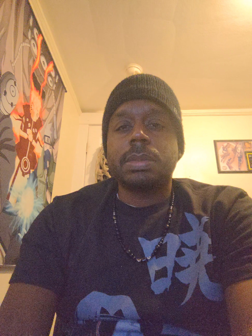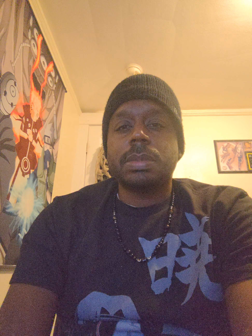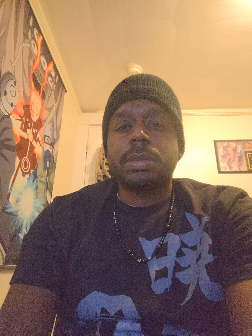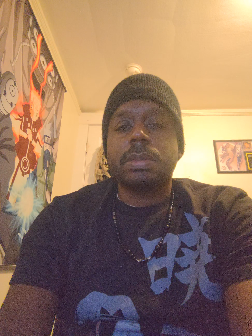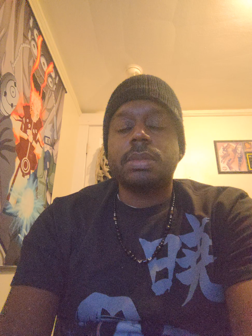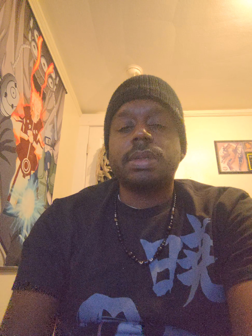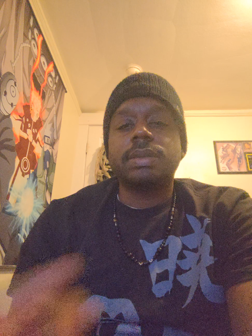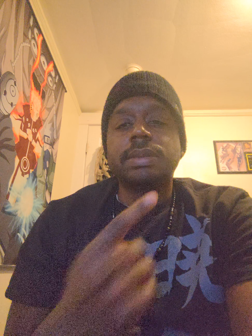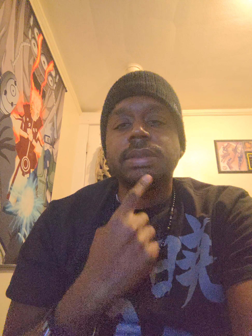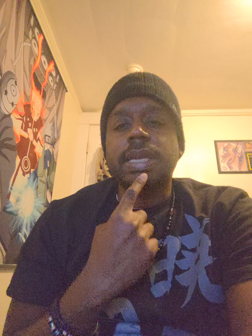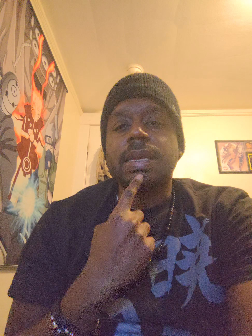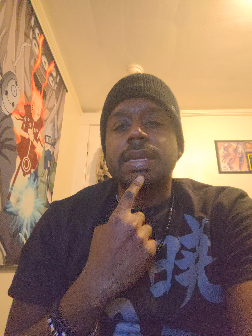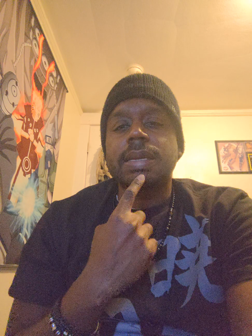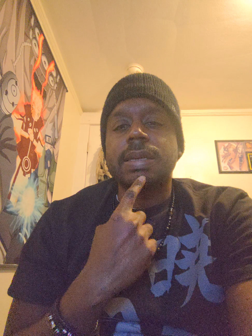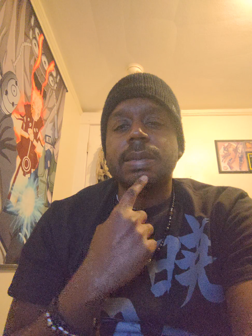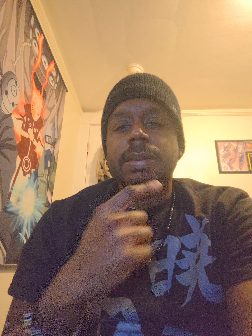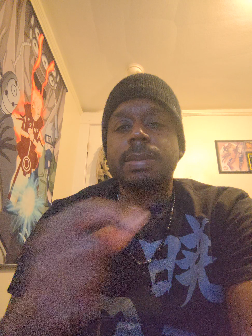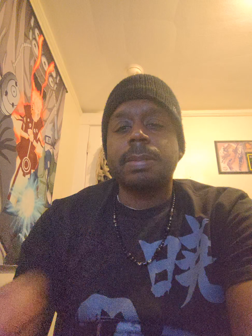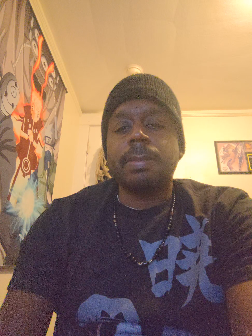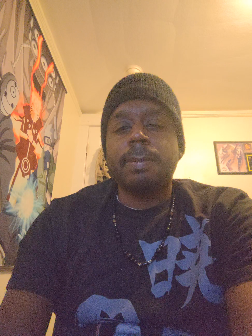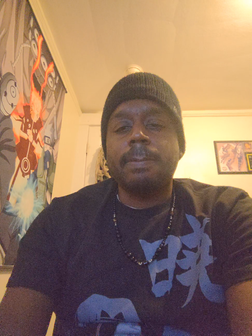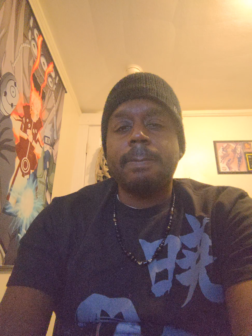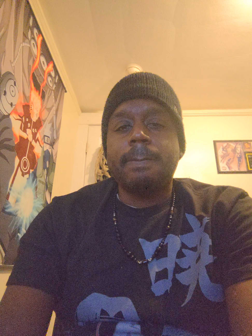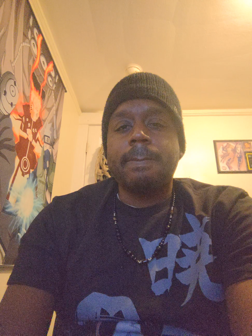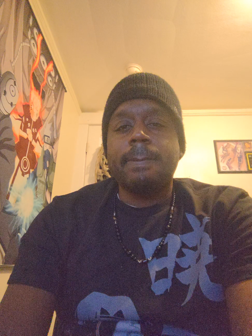say